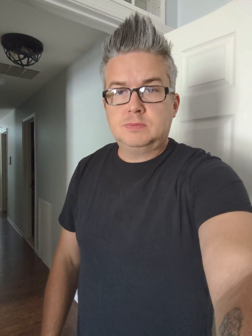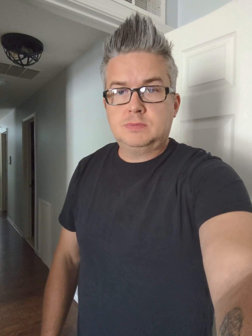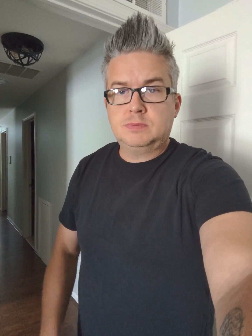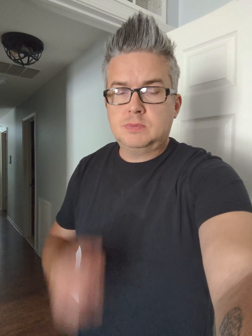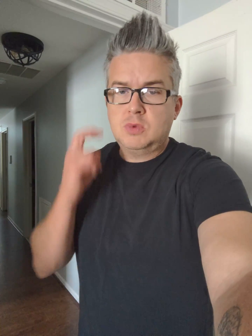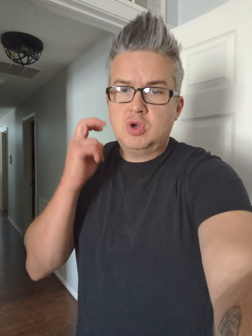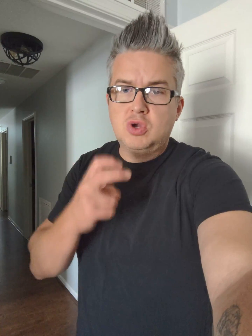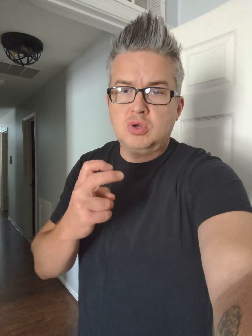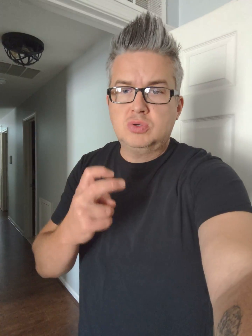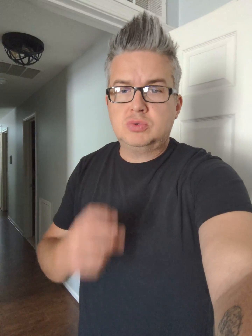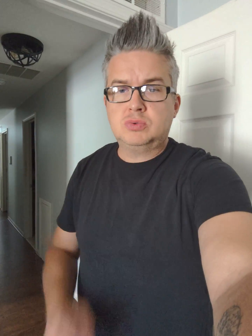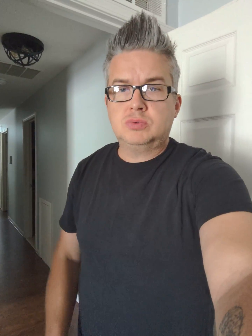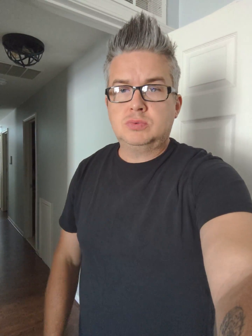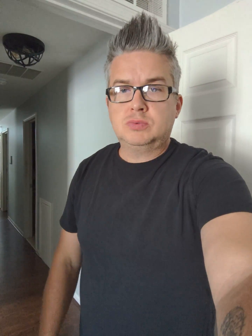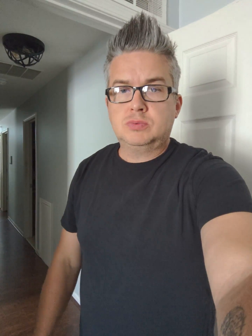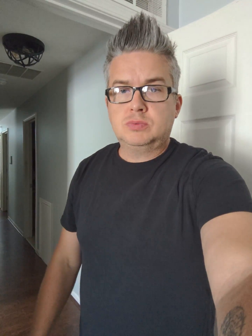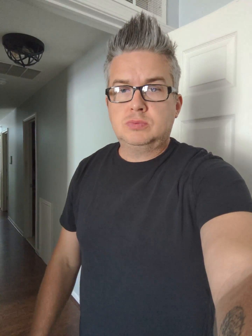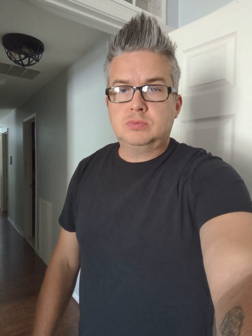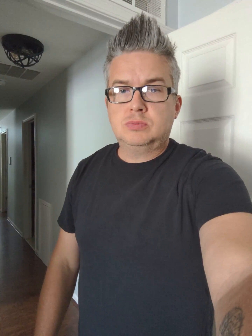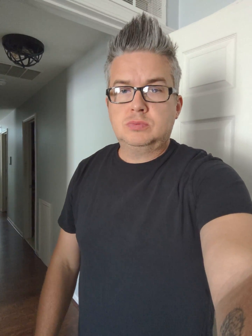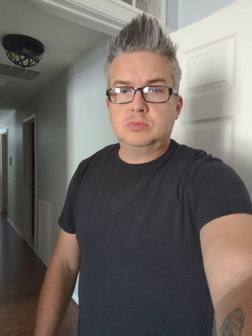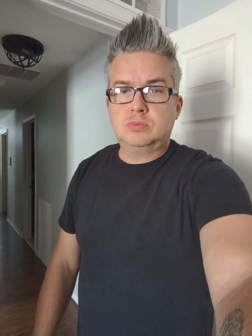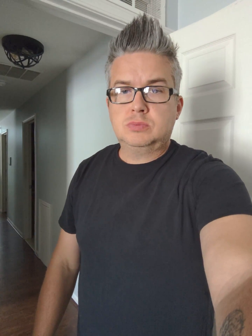hard